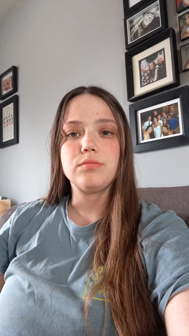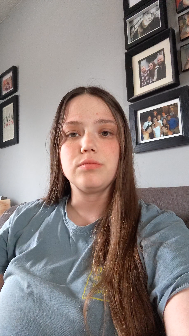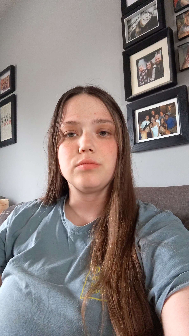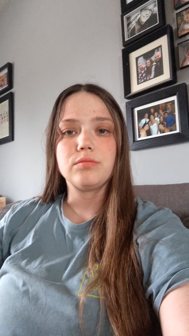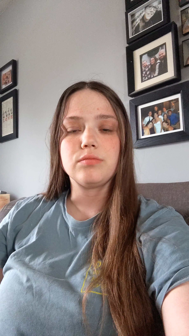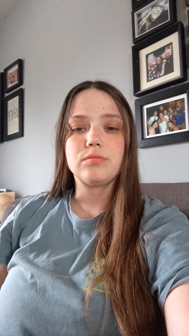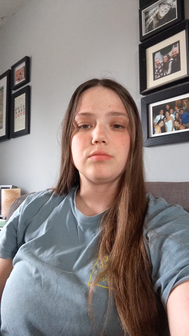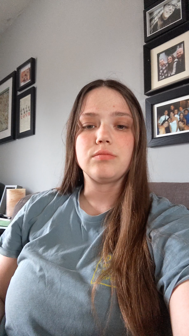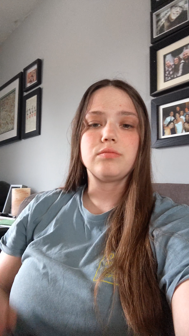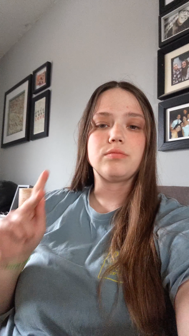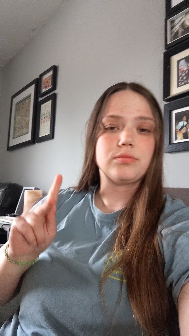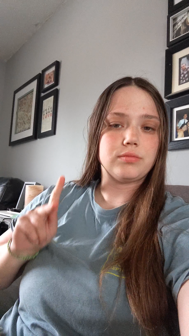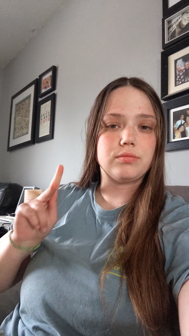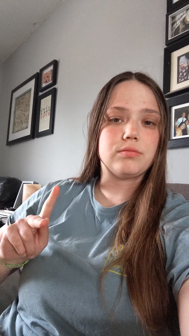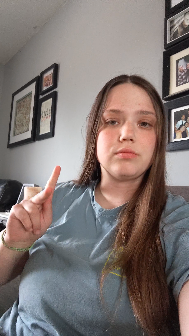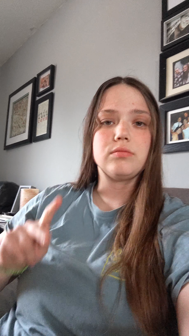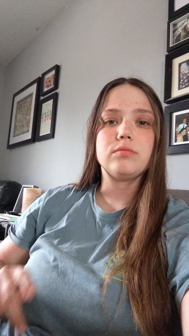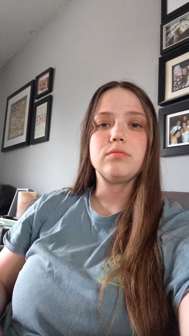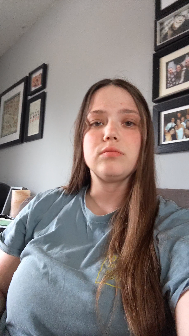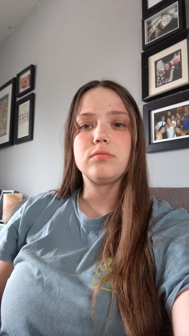people